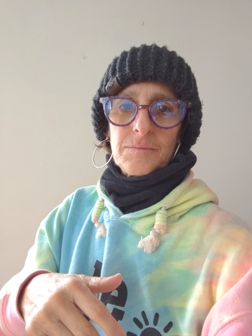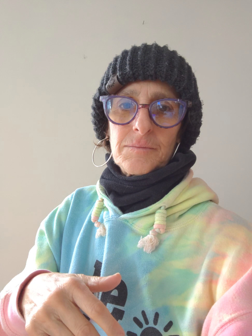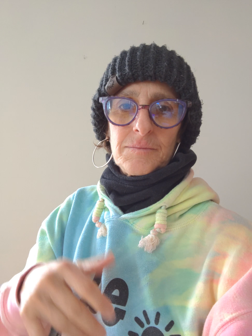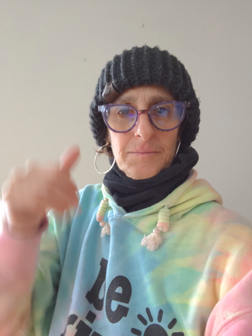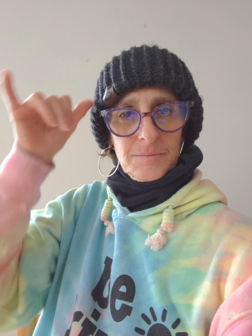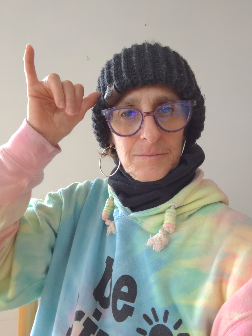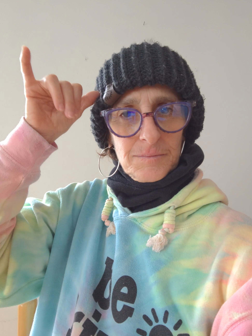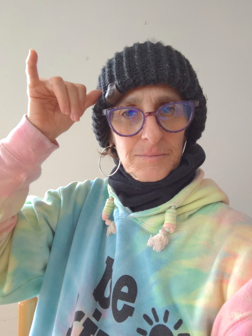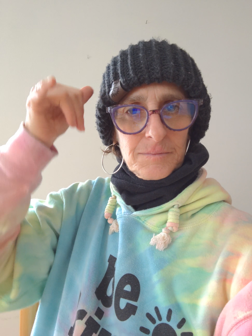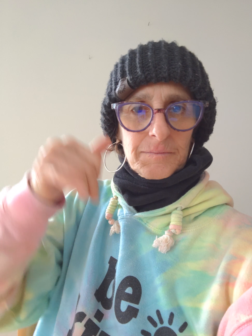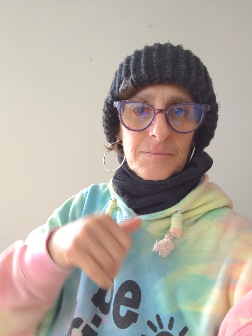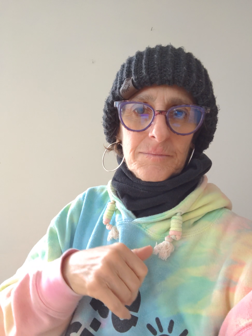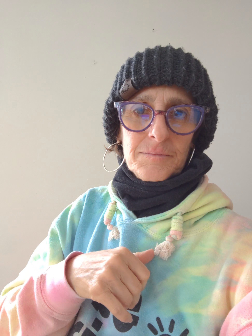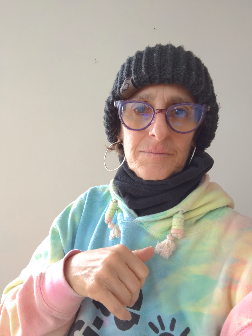cow